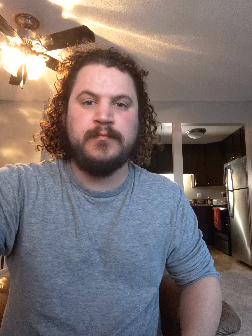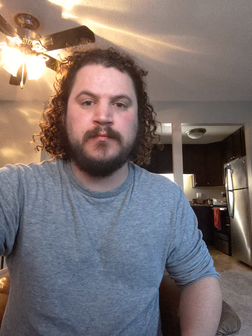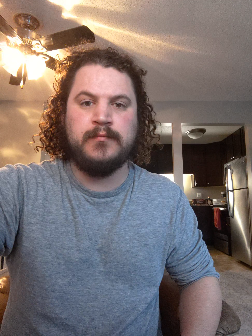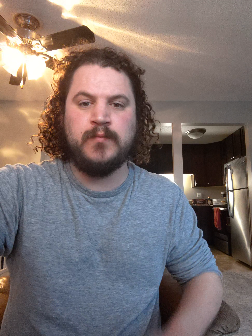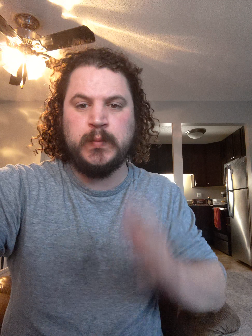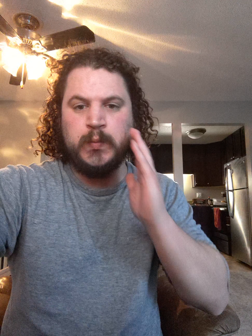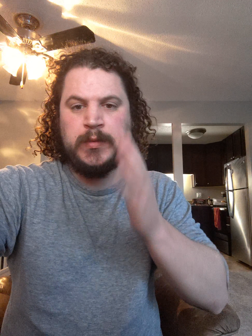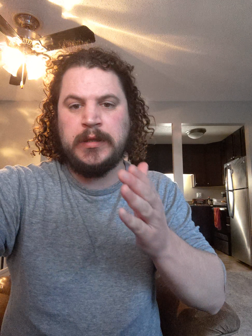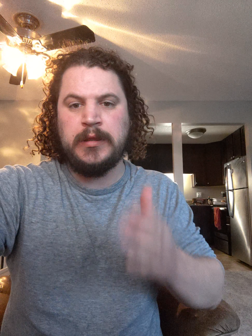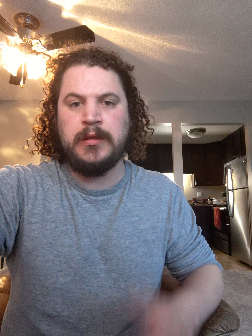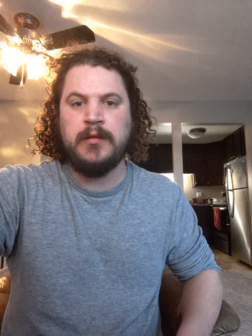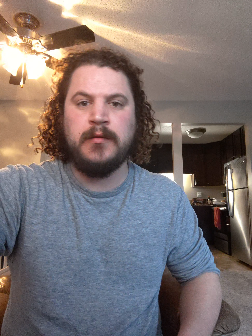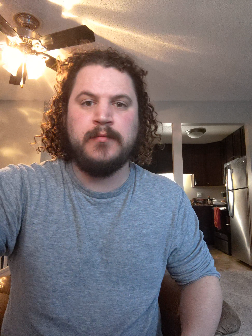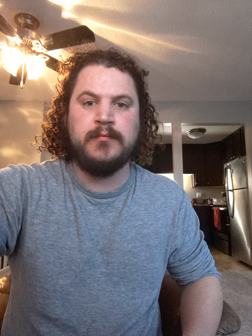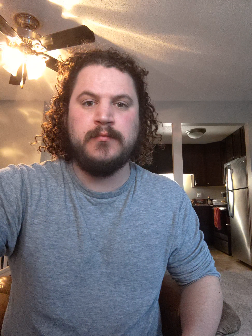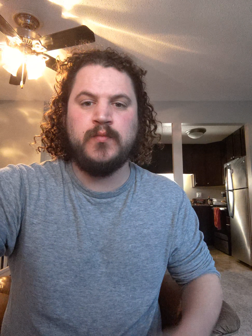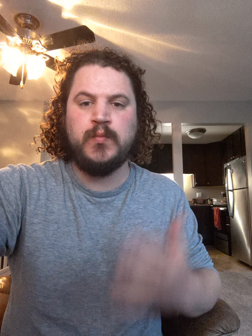will